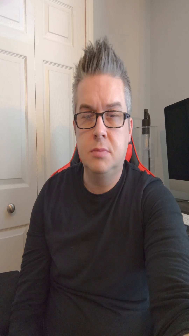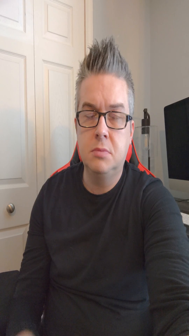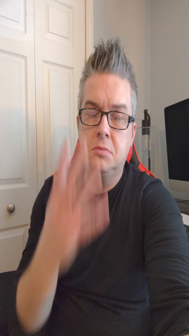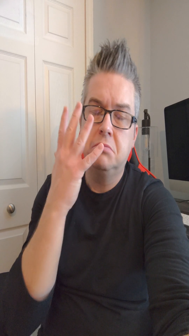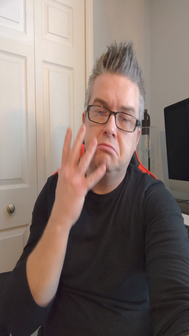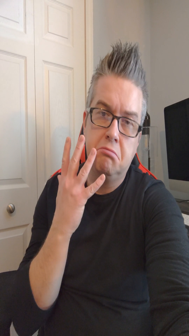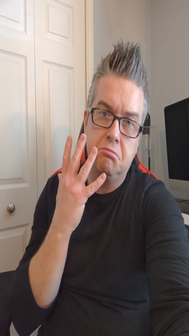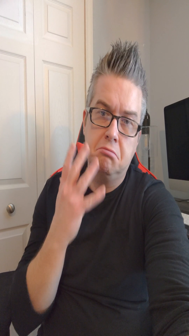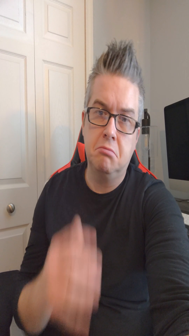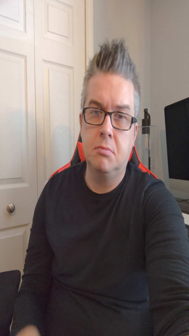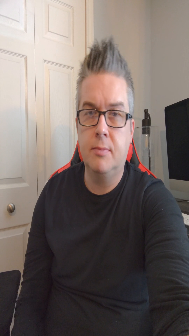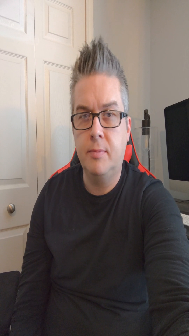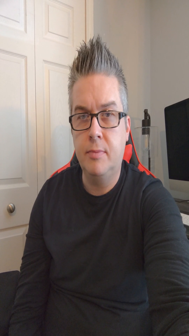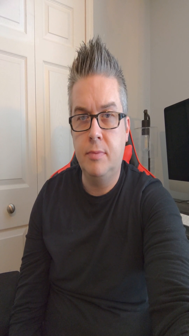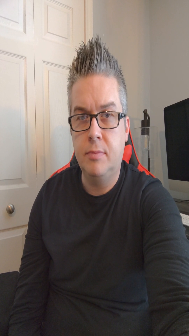sad